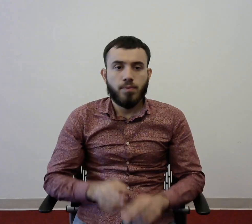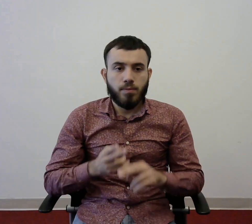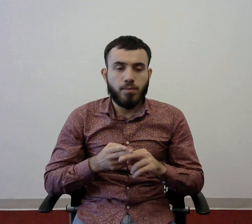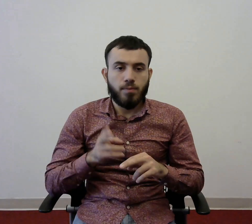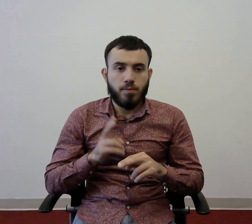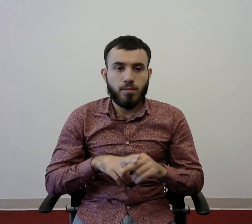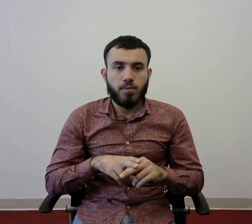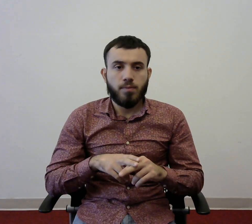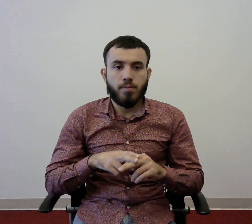bu